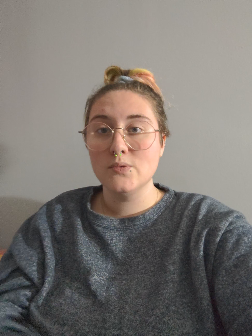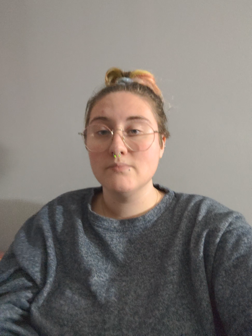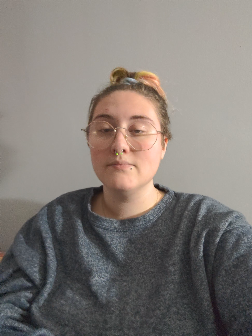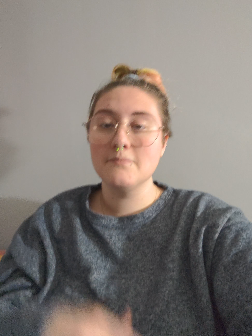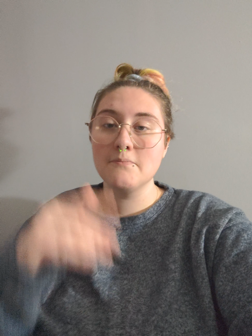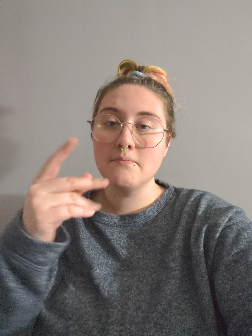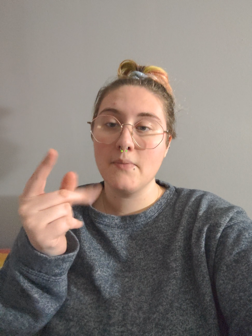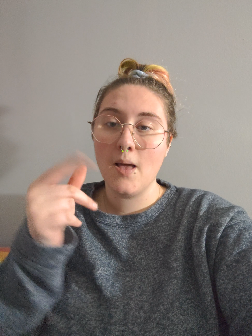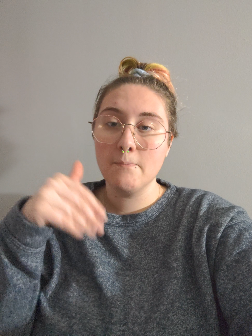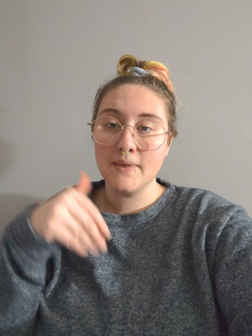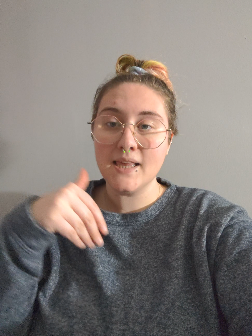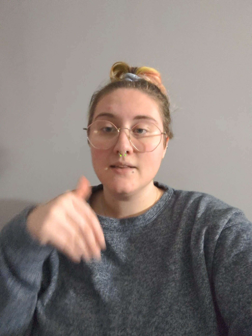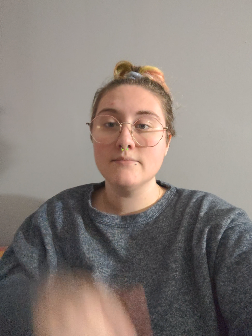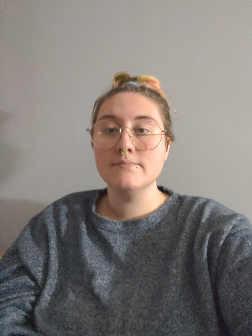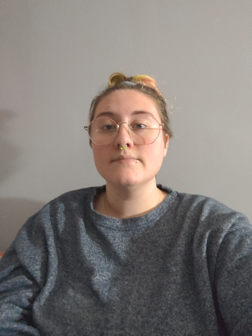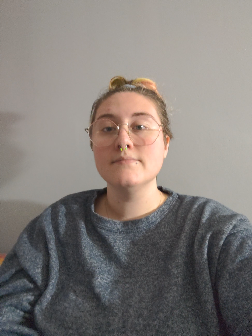puppy